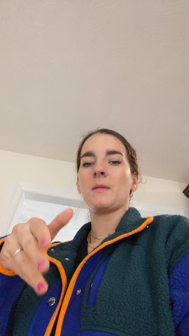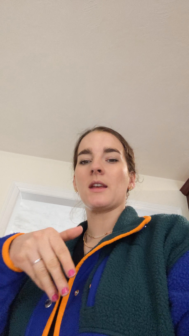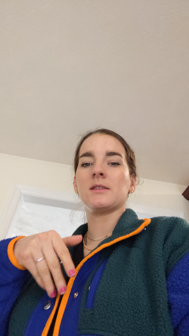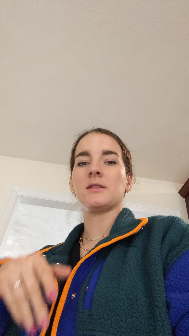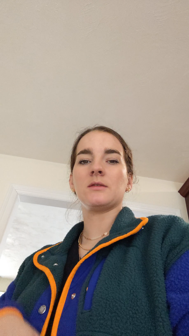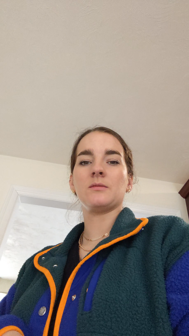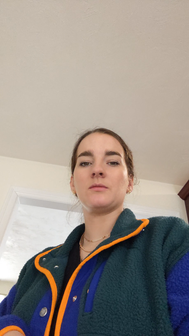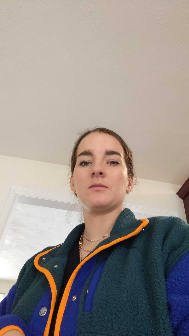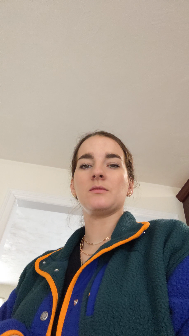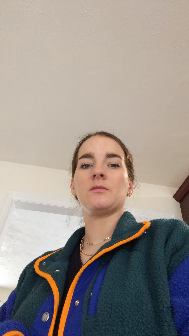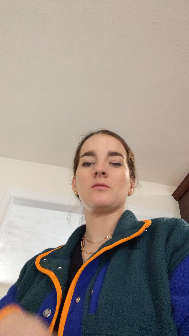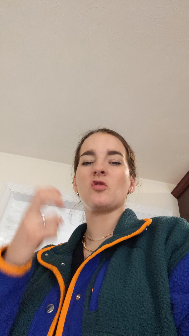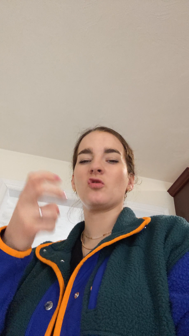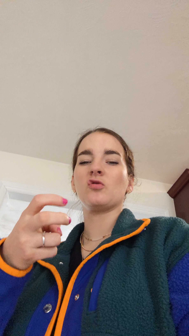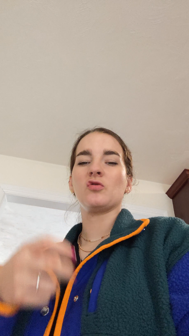hard